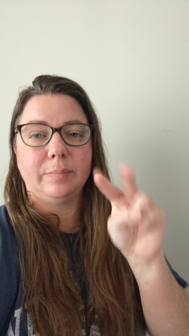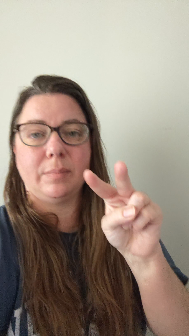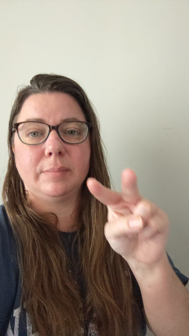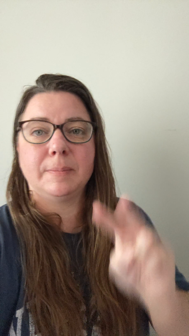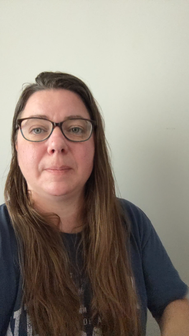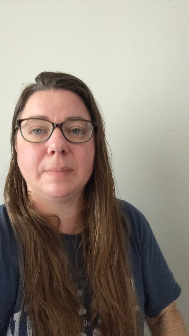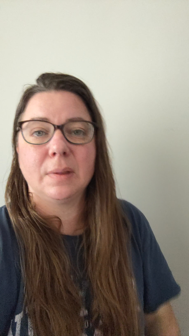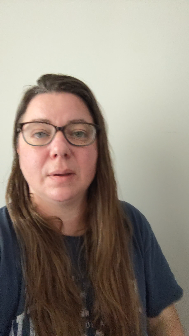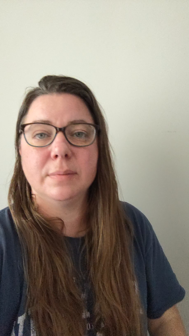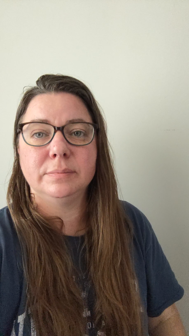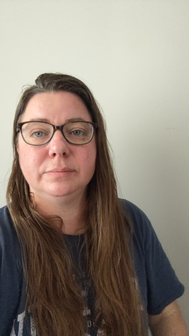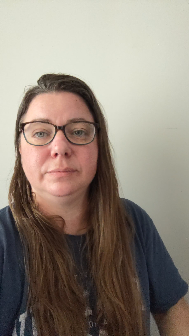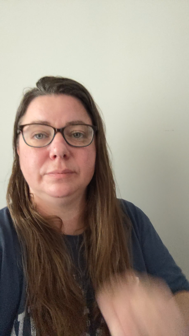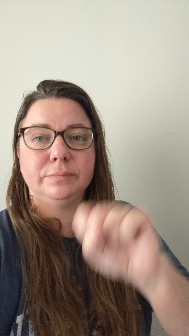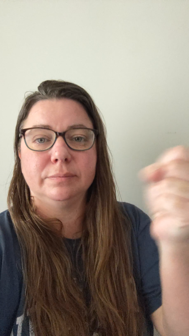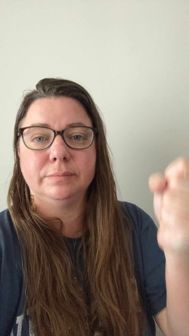broken